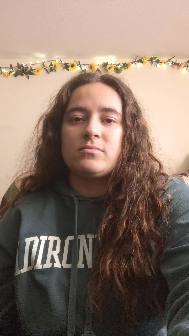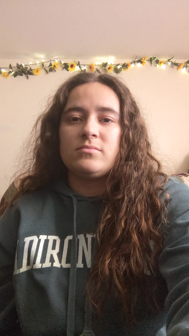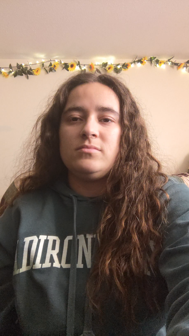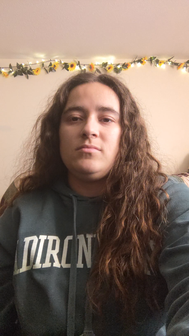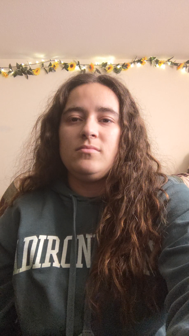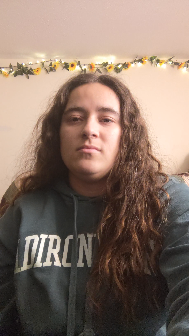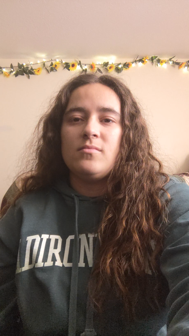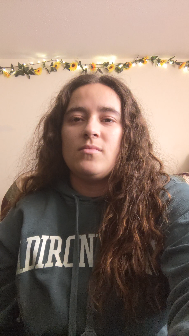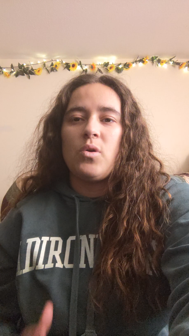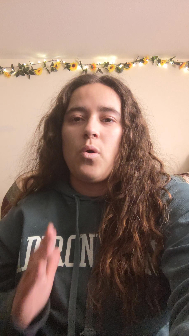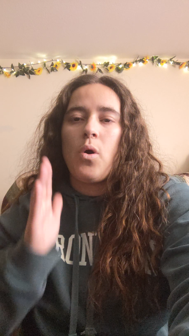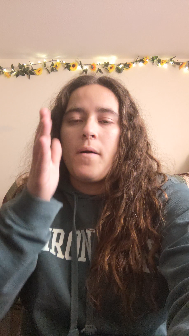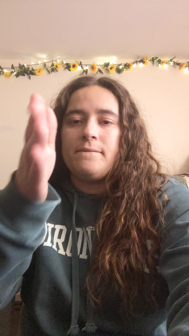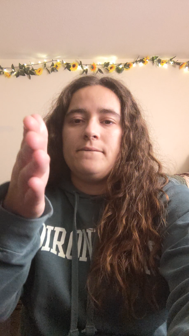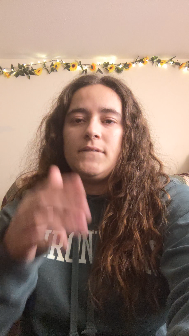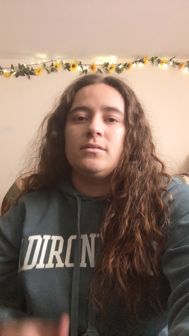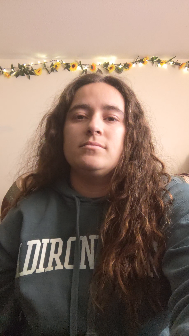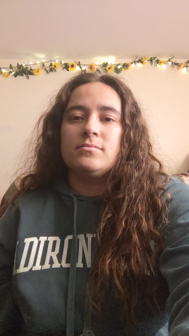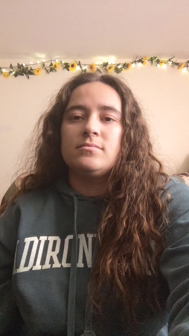over